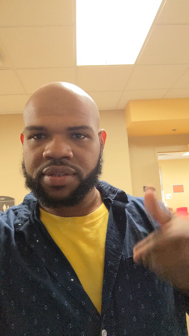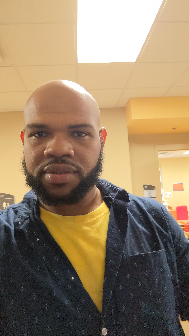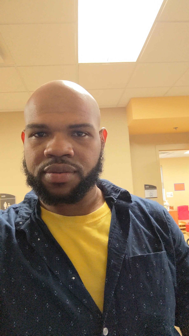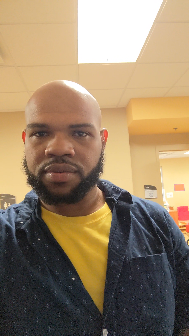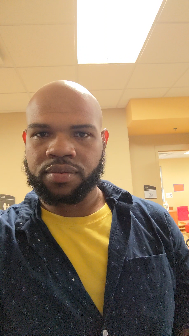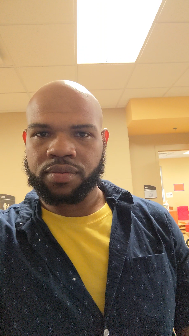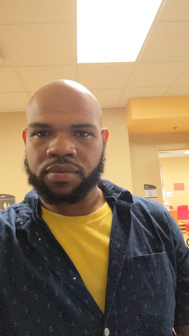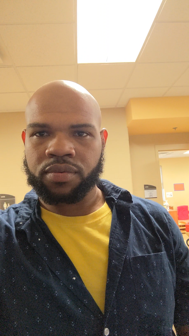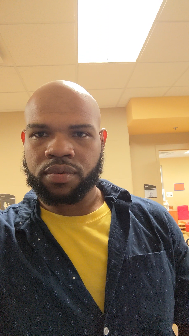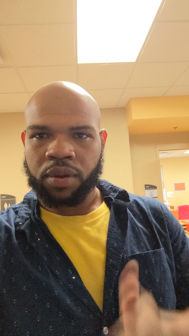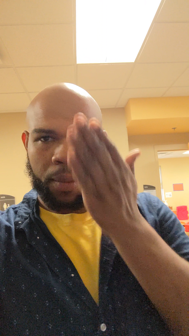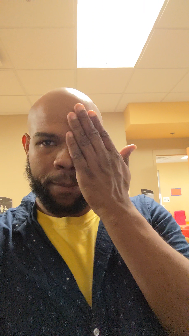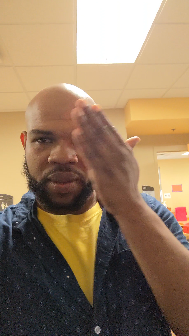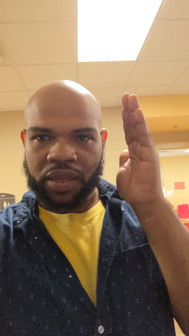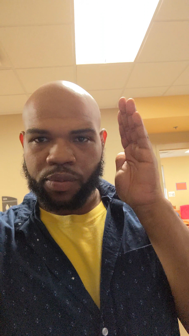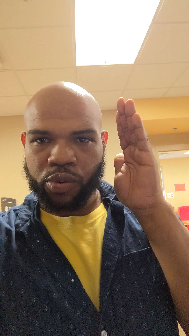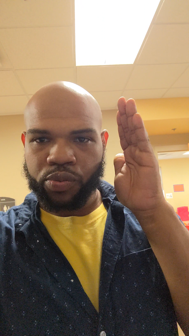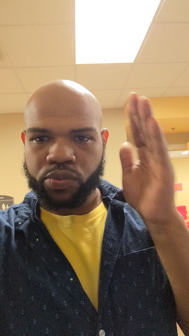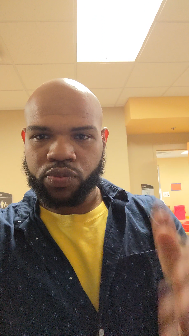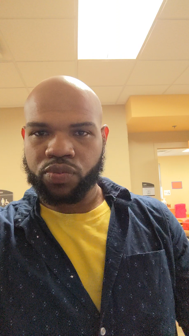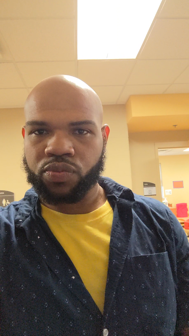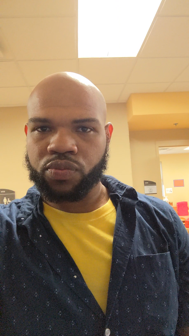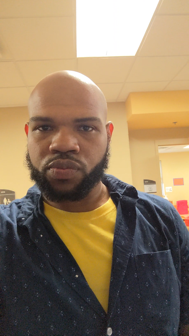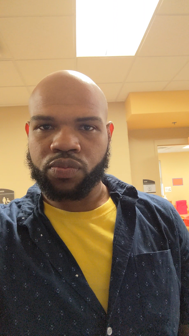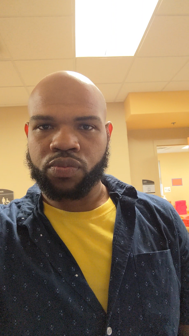peekaboo